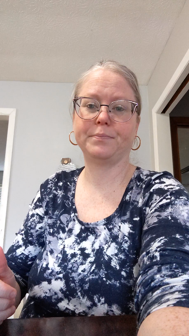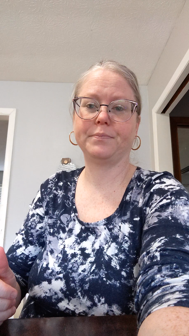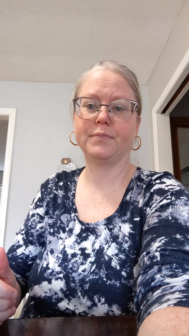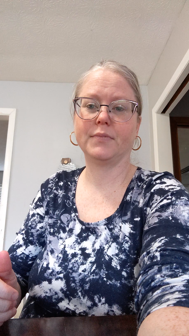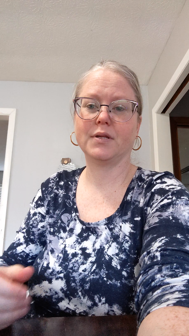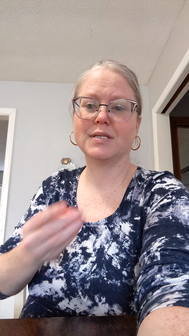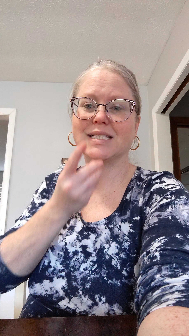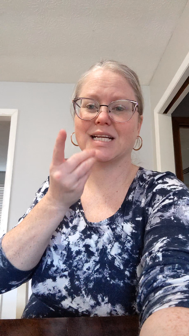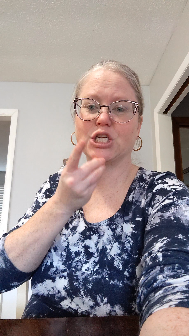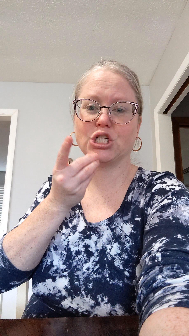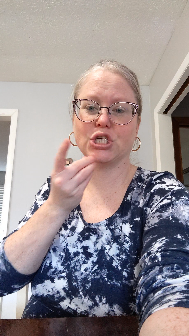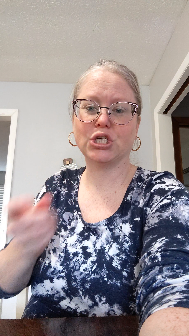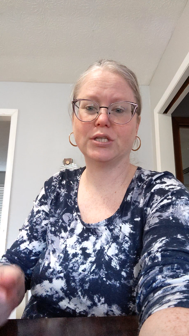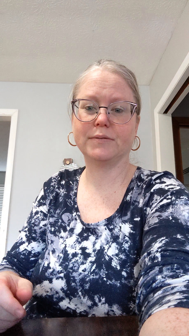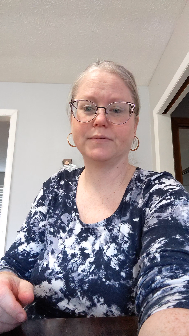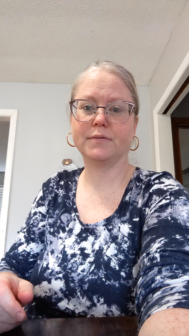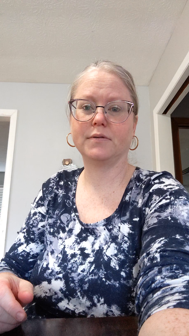dinner